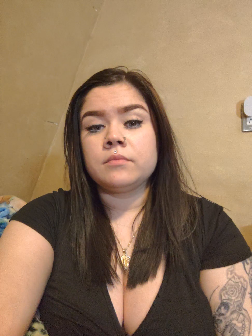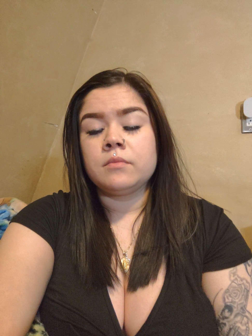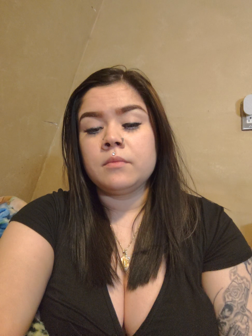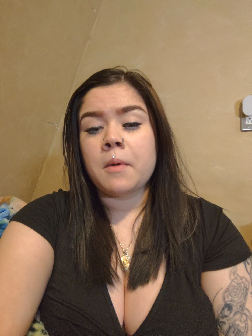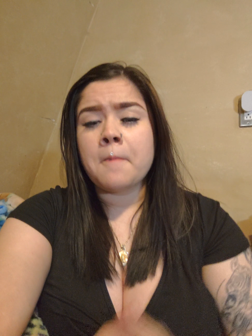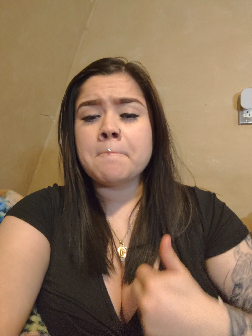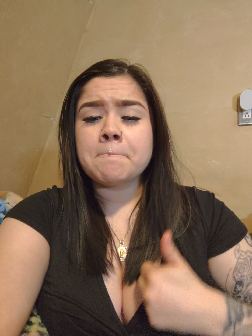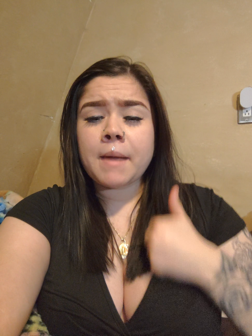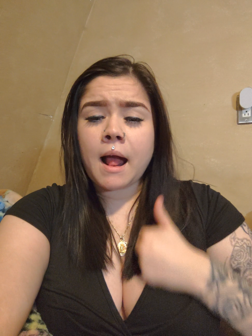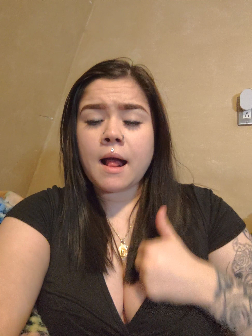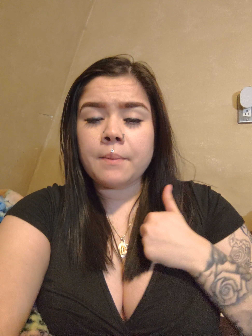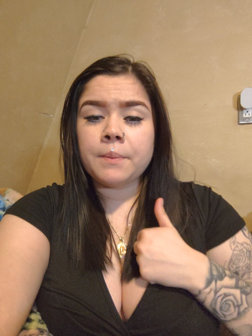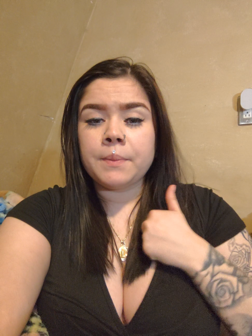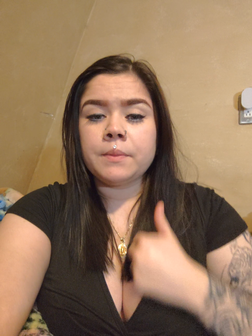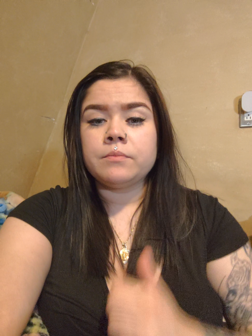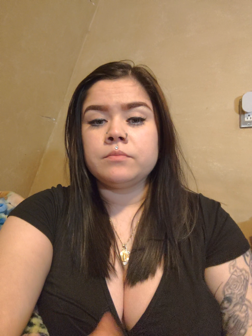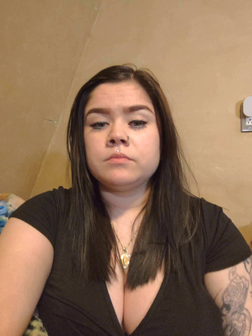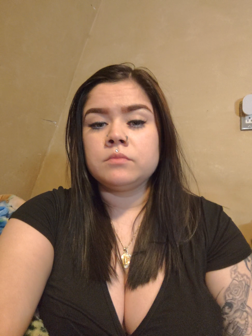bath